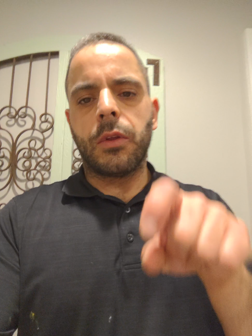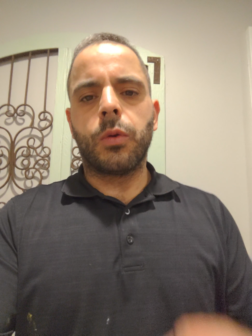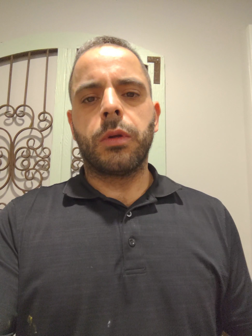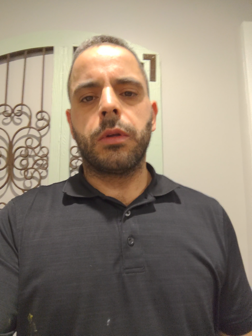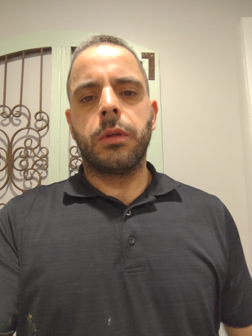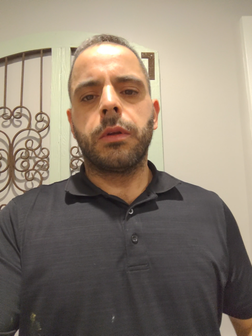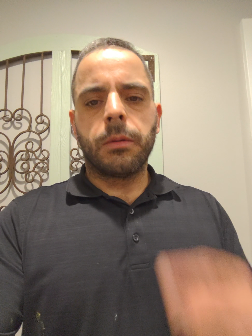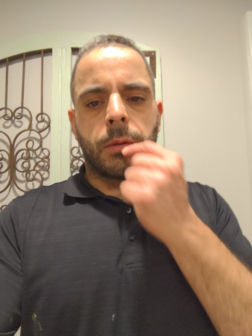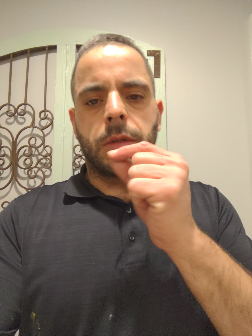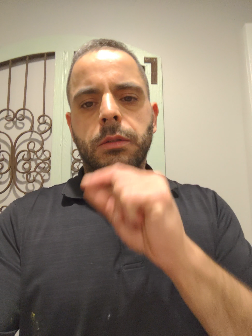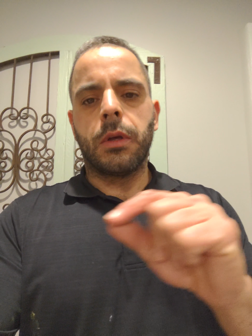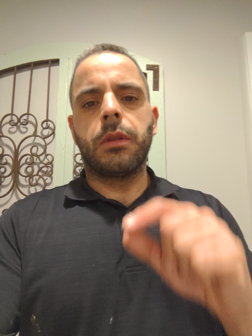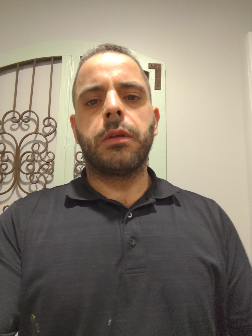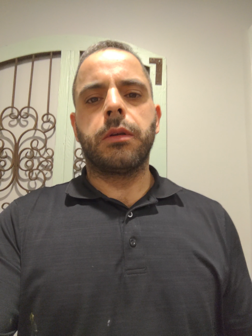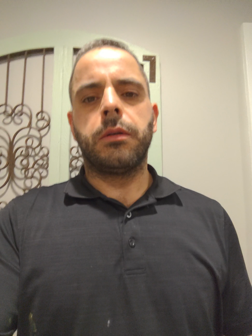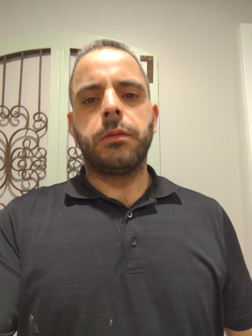pencil